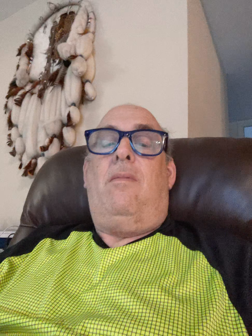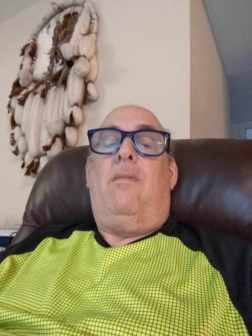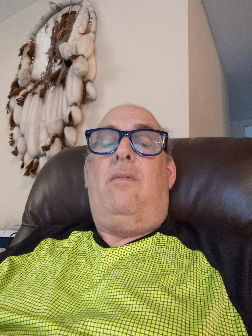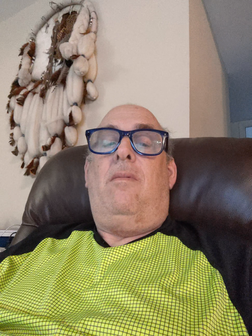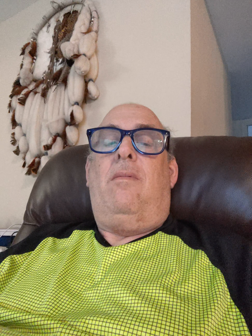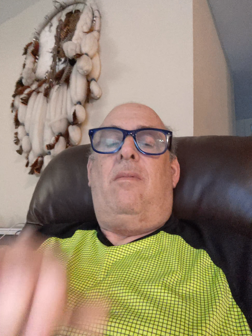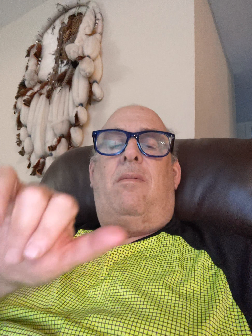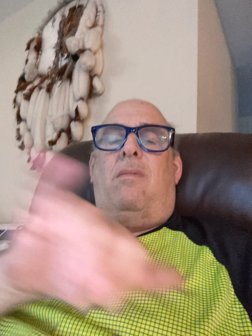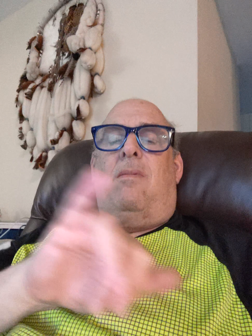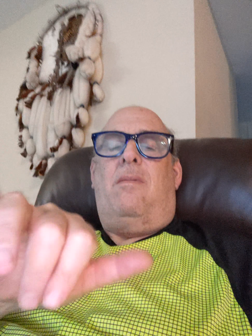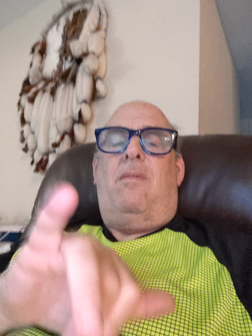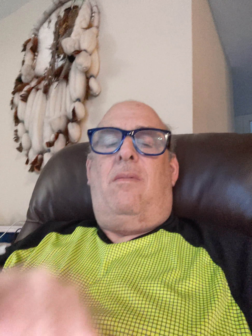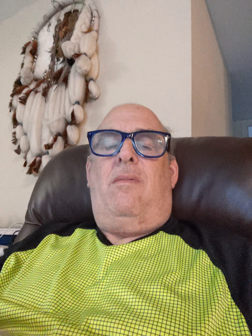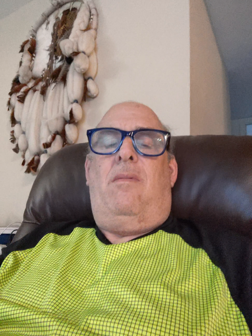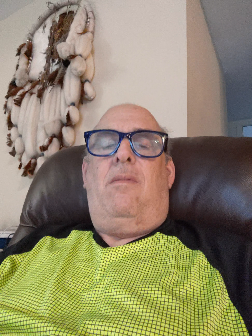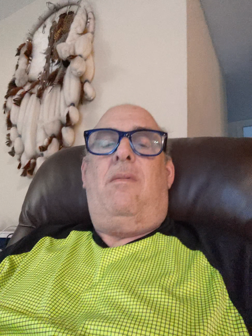same